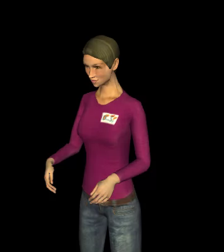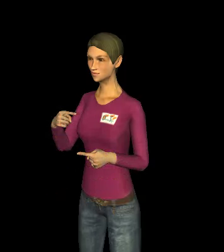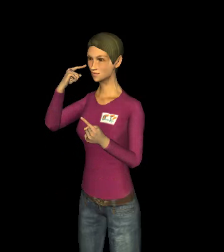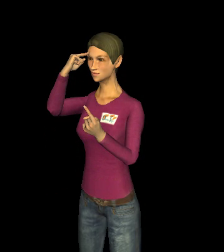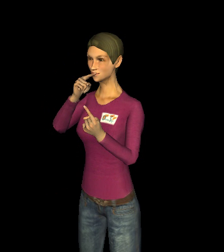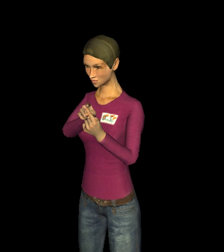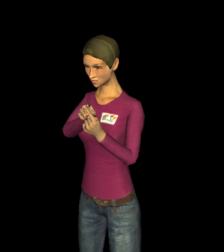موضوع